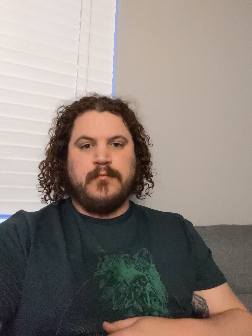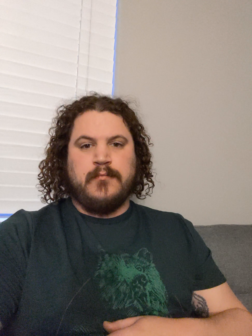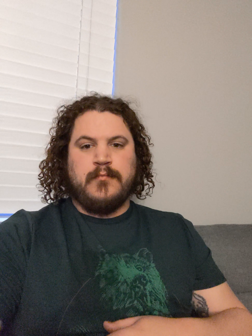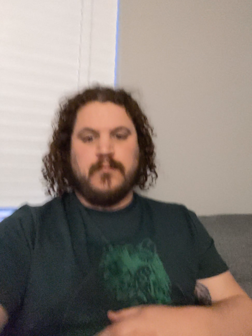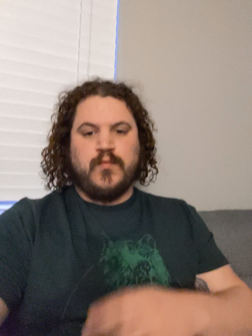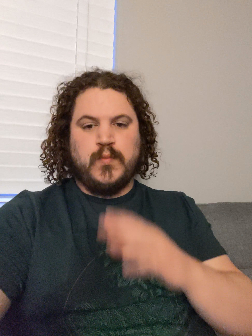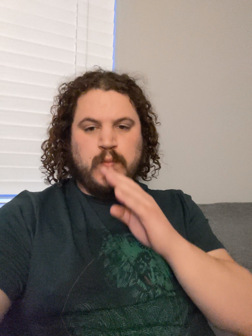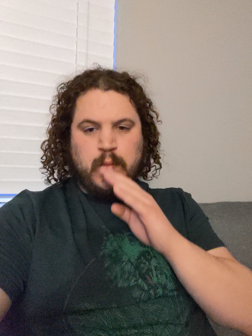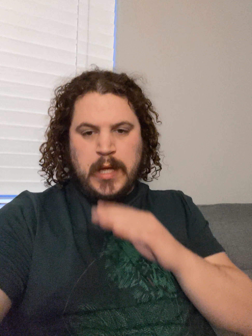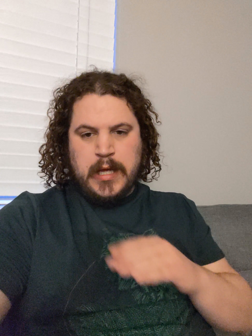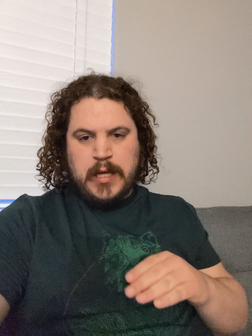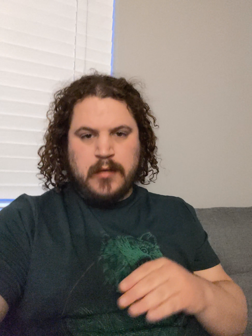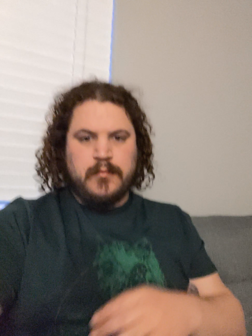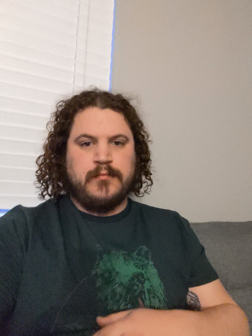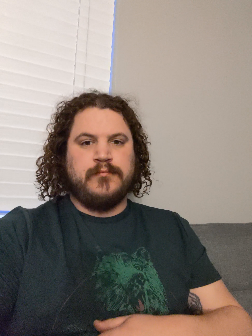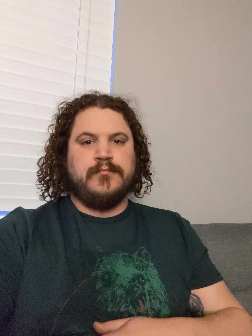quiet